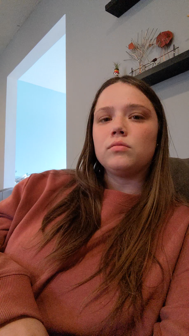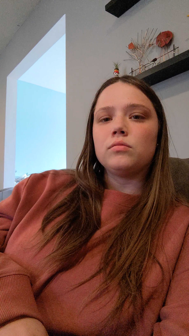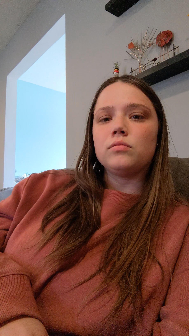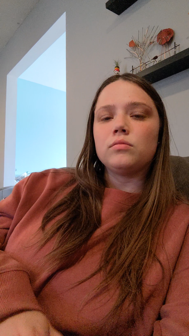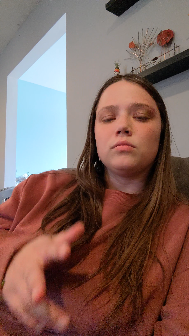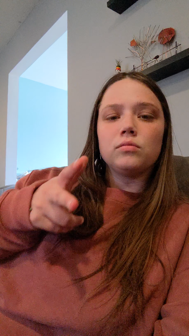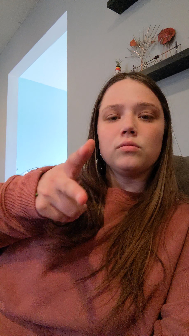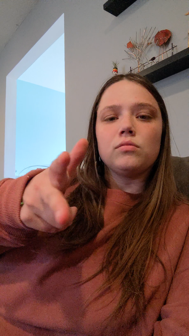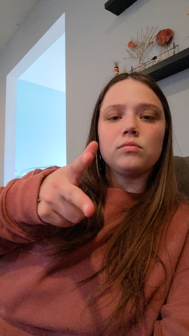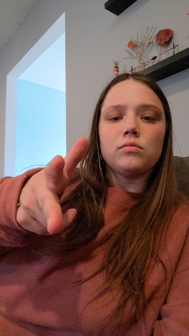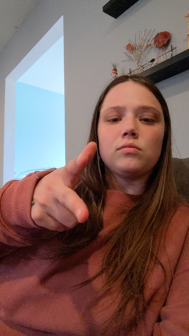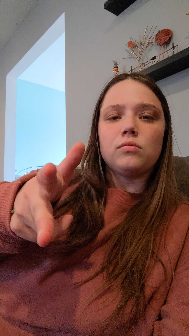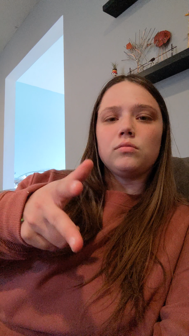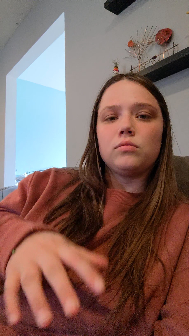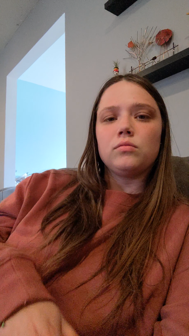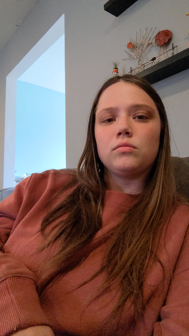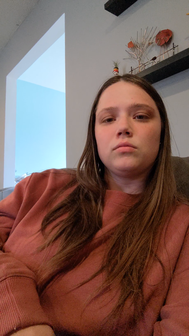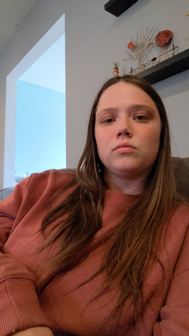garage